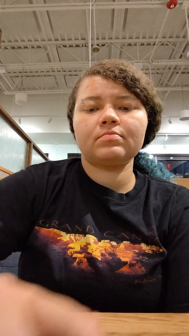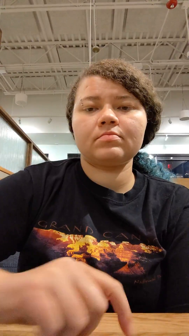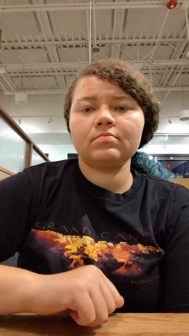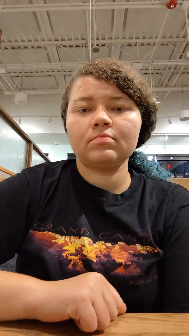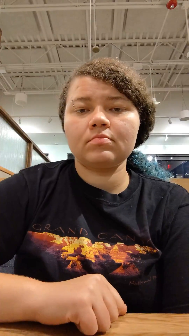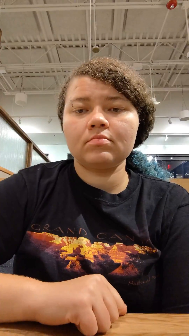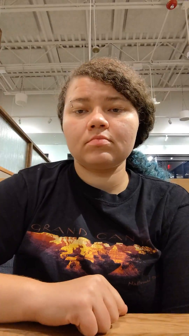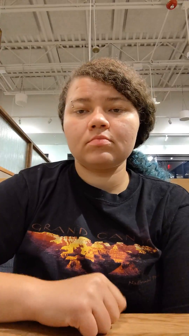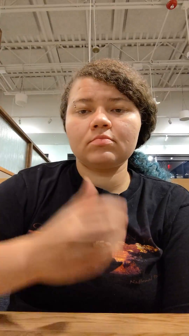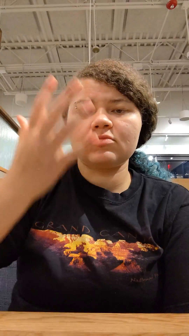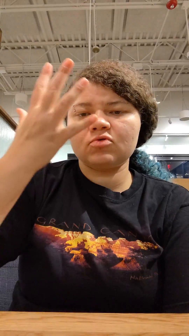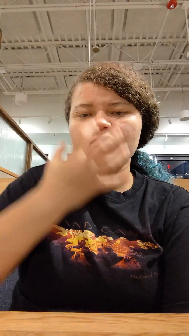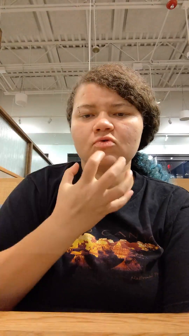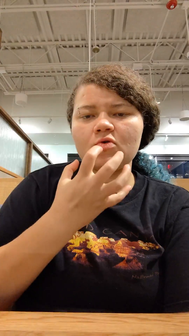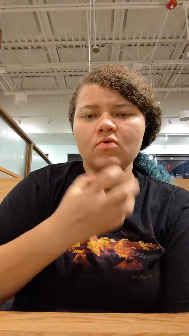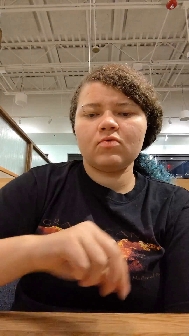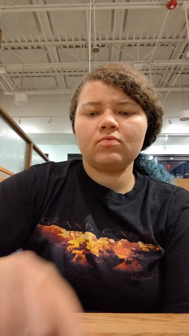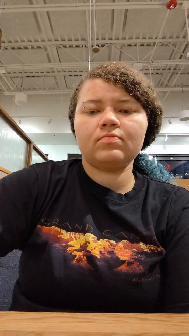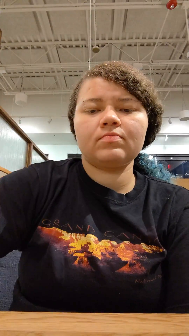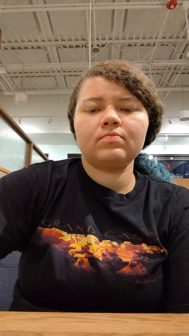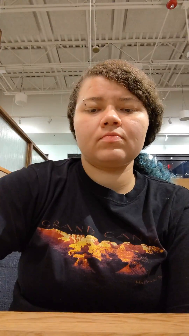dark